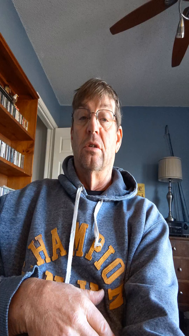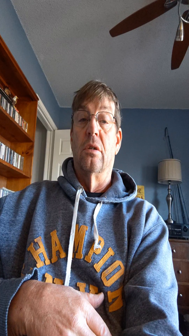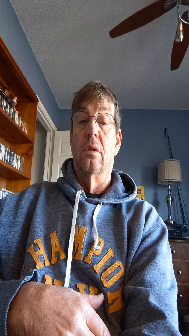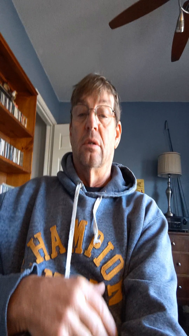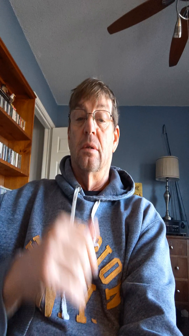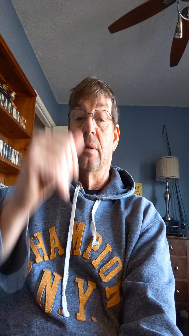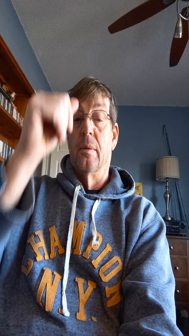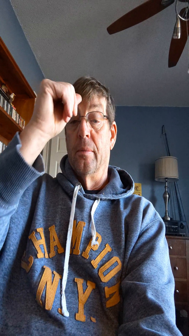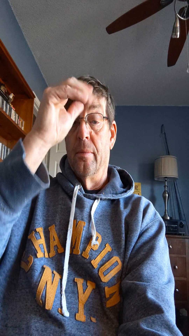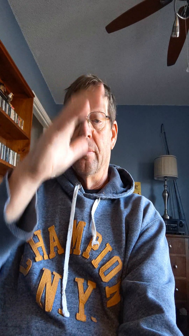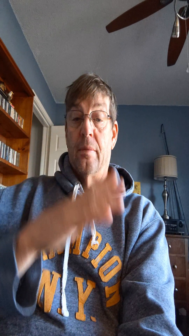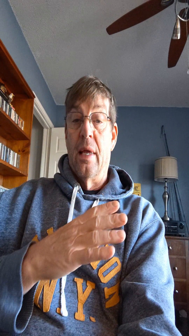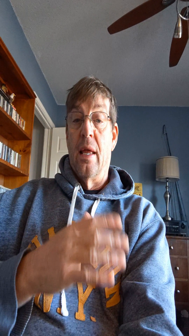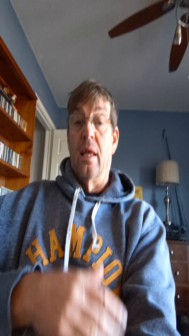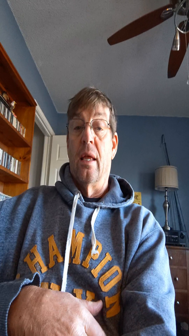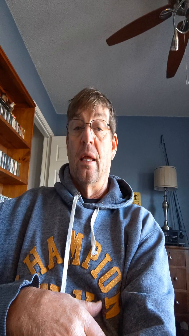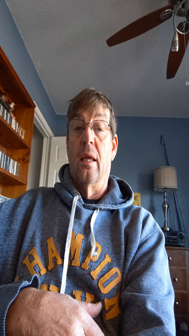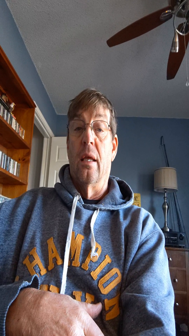man